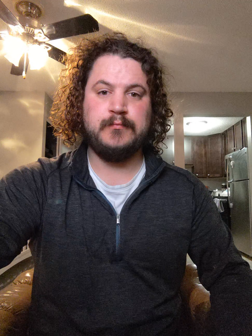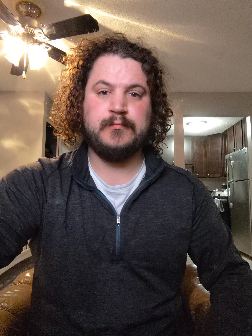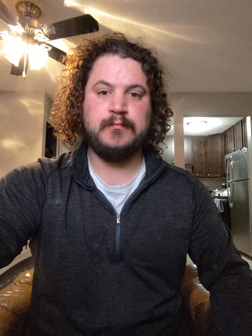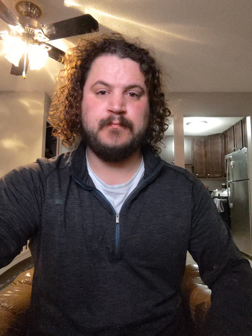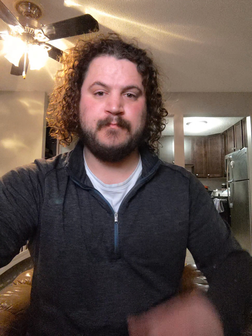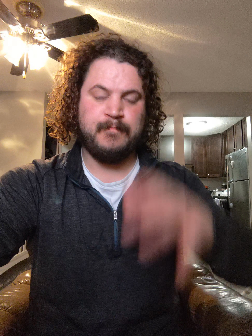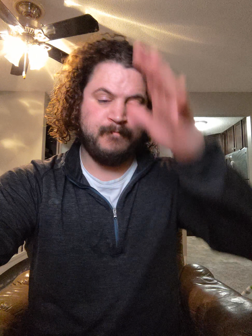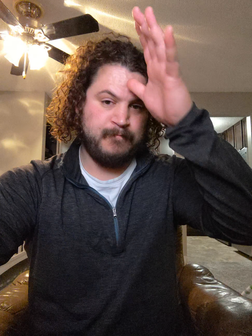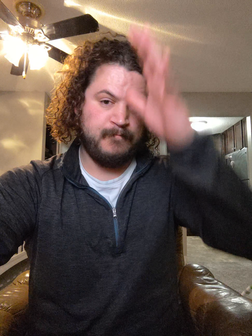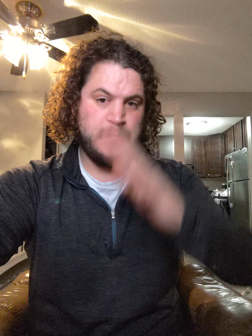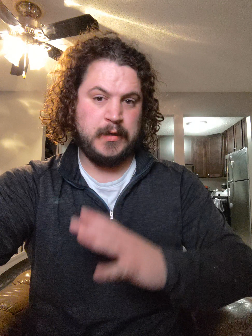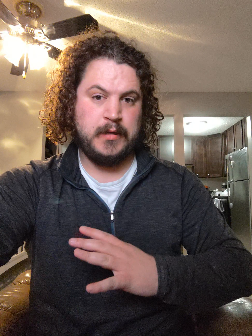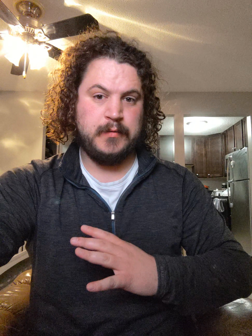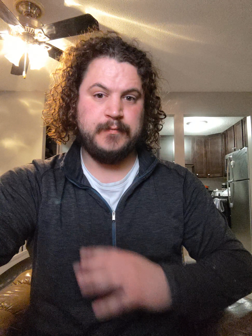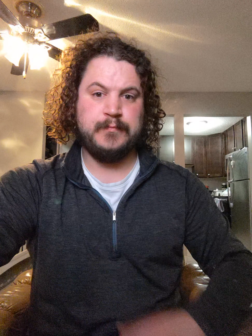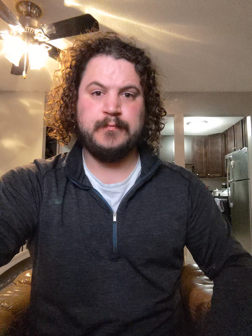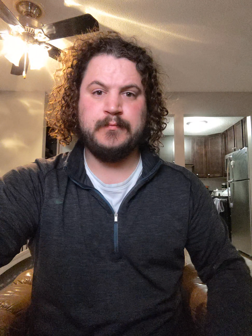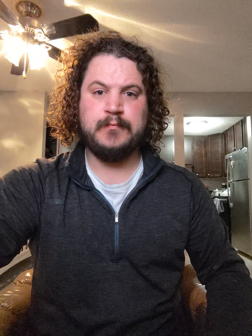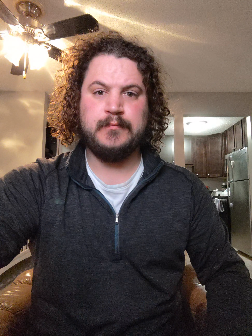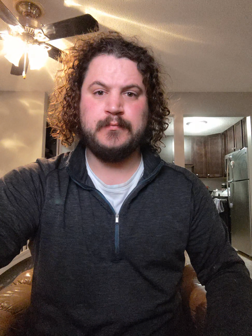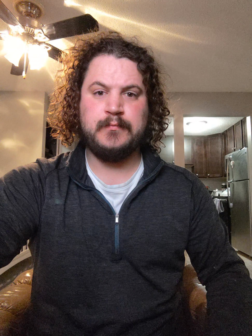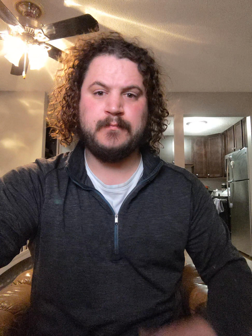man